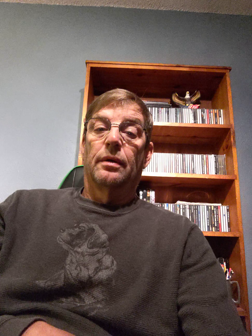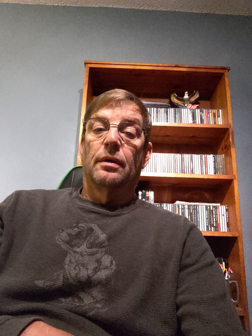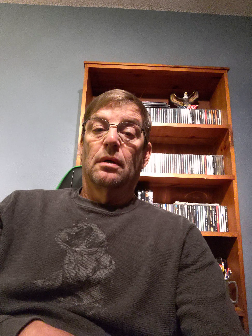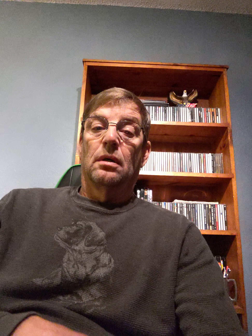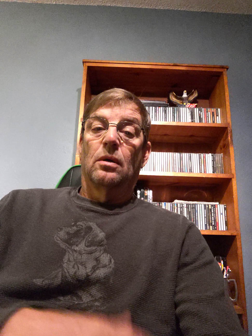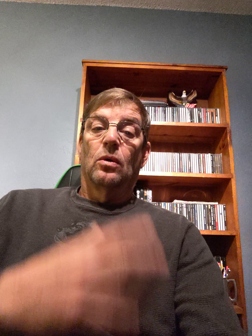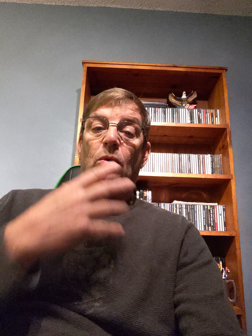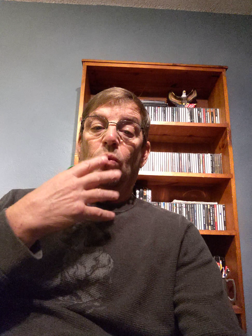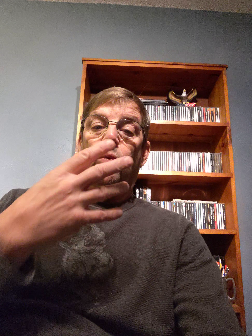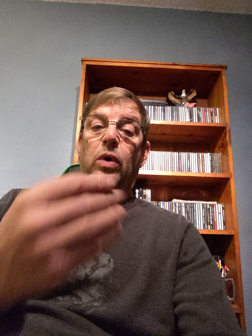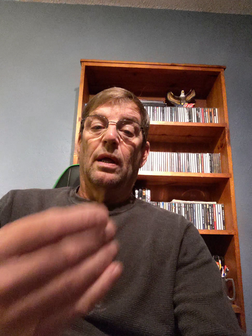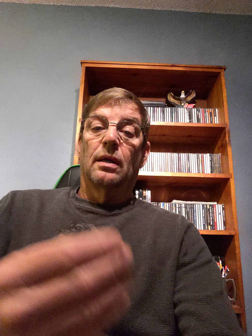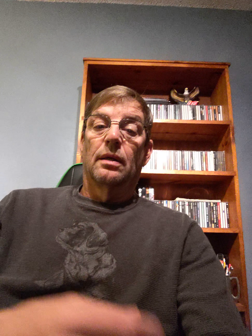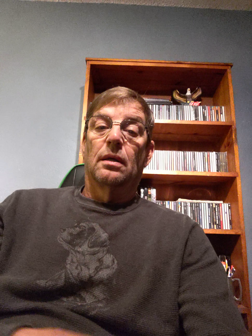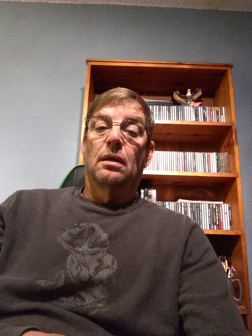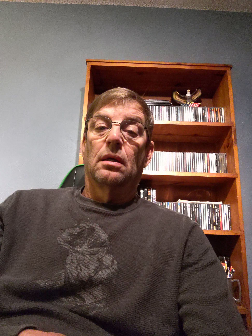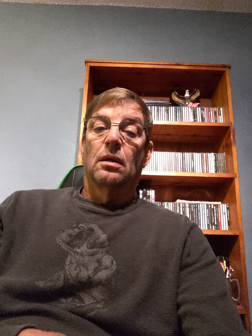wet